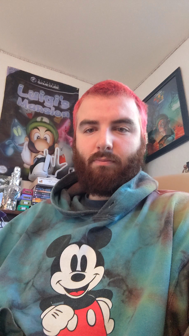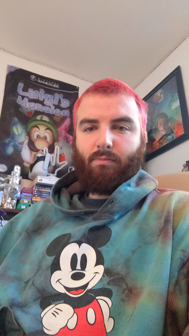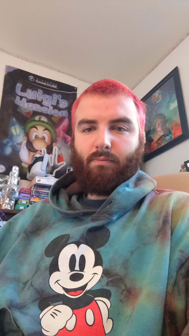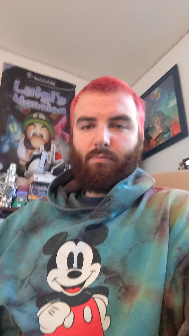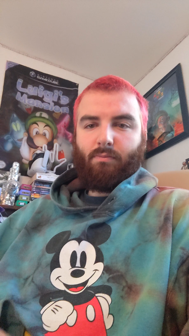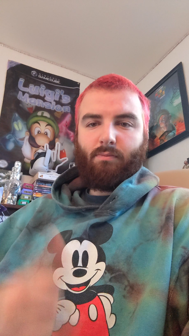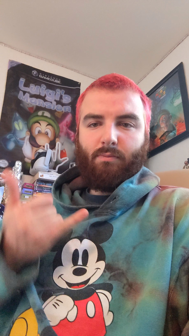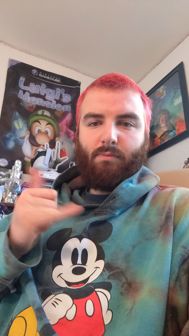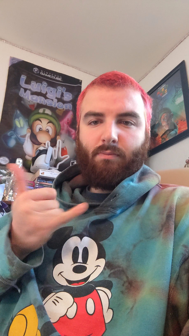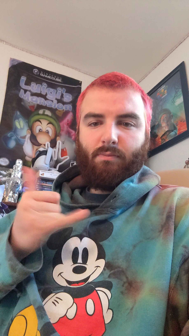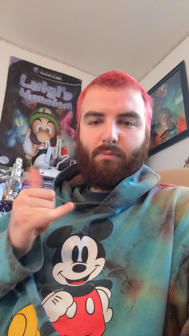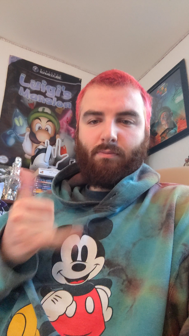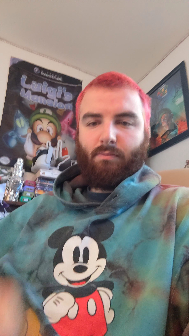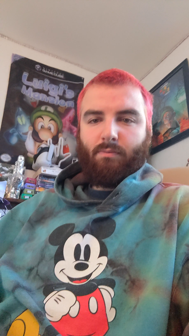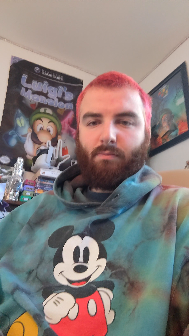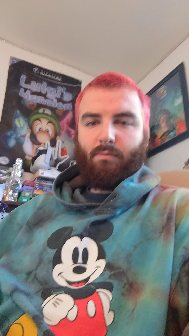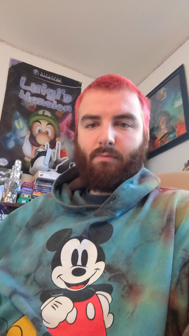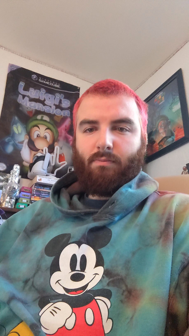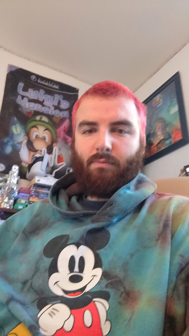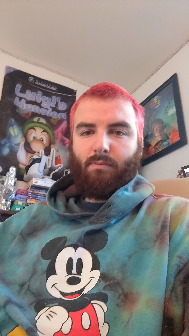party